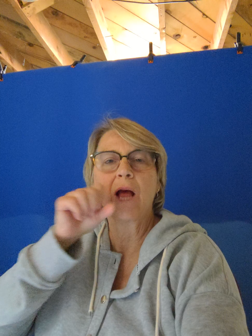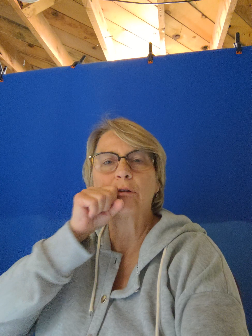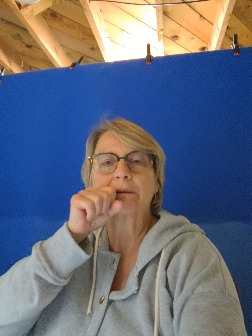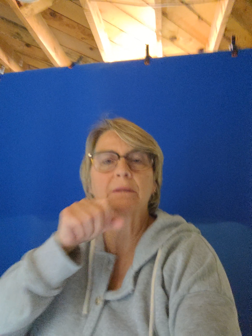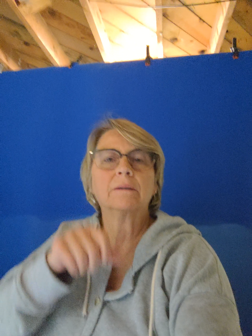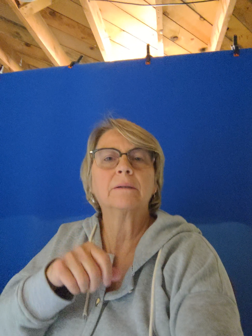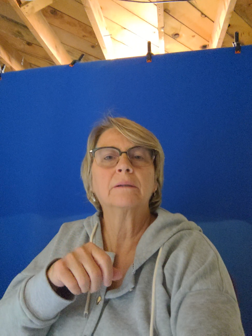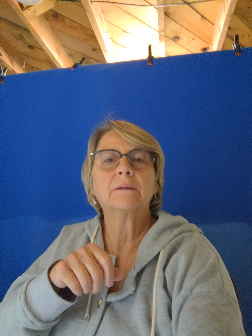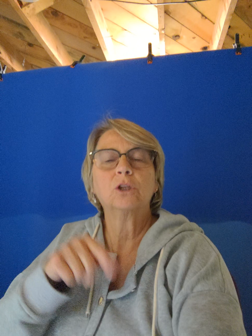carrot